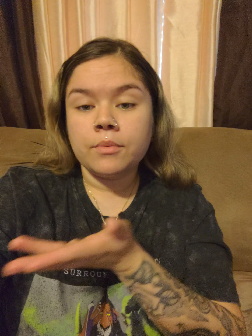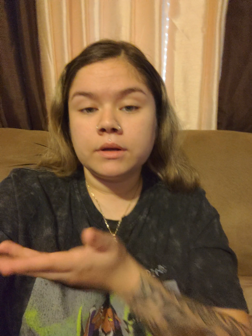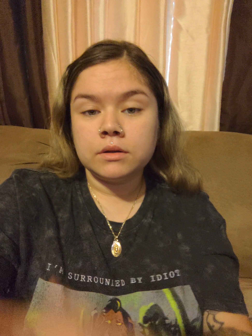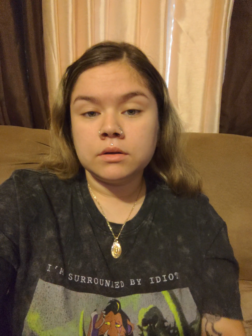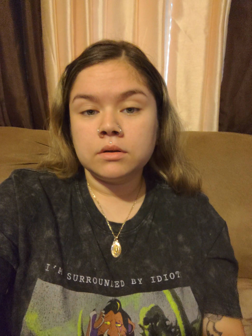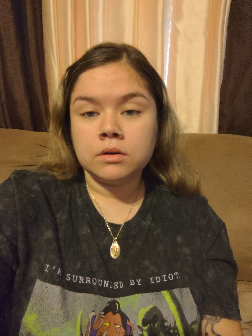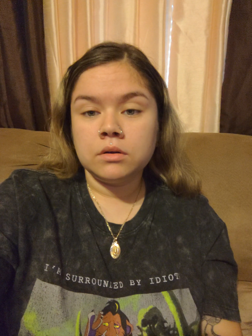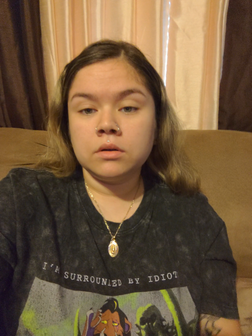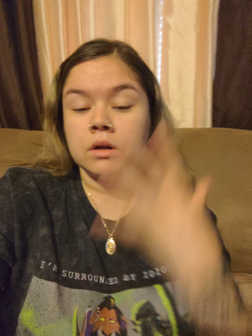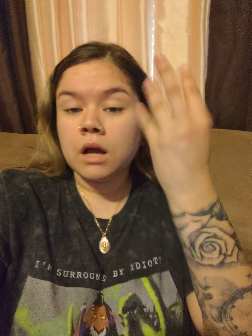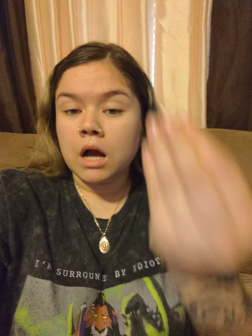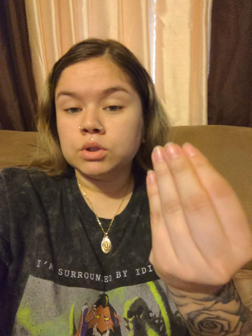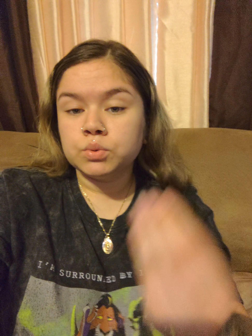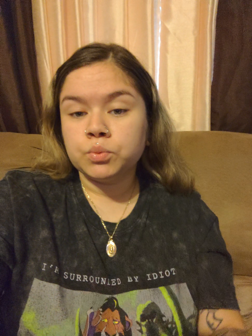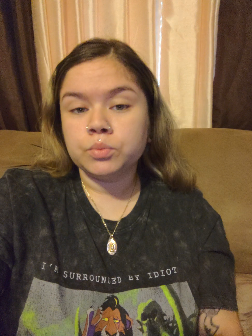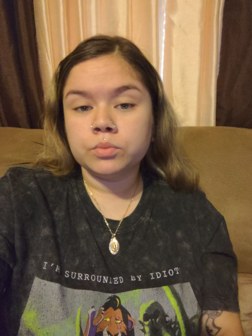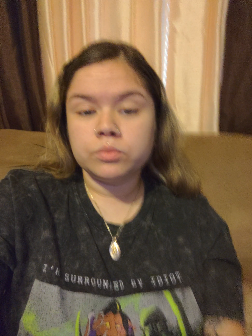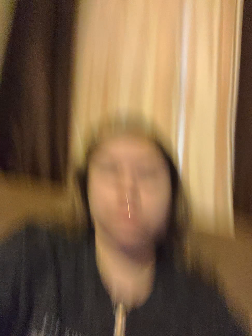got to